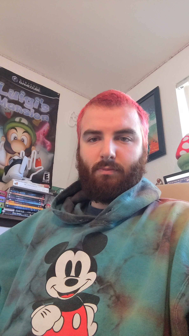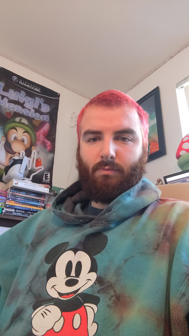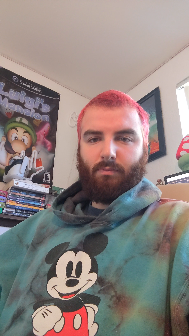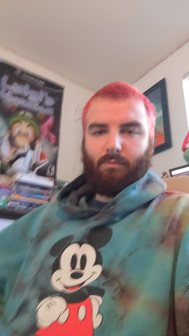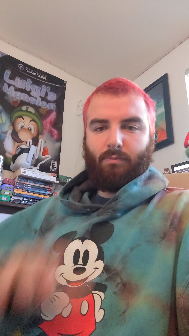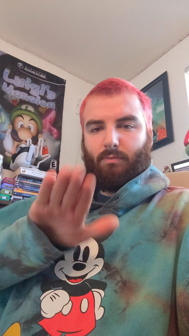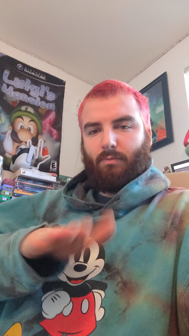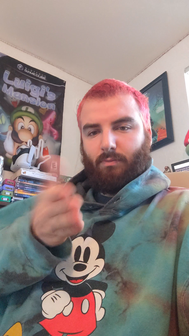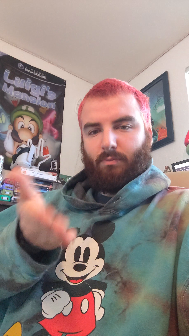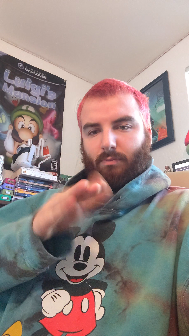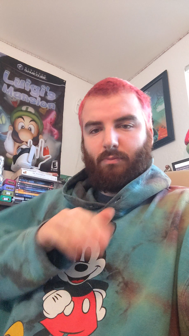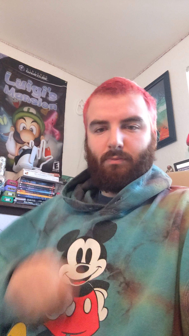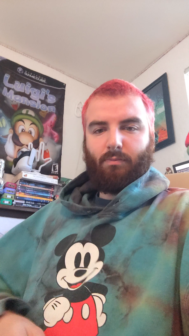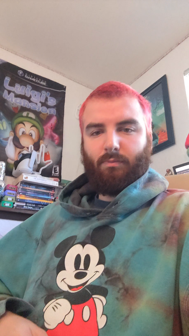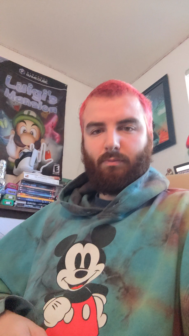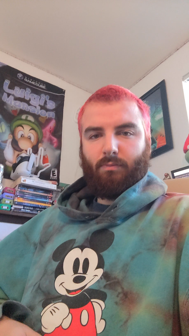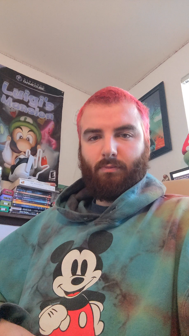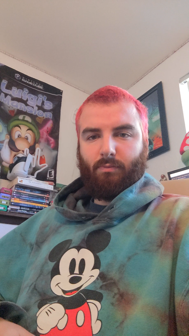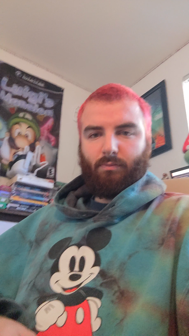kitchen